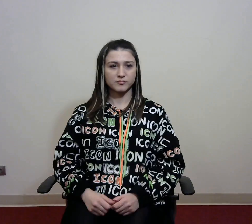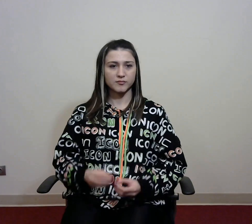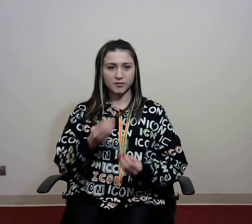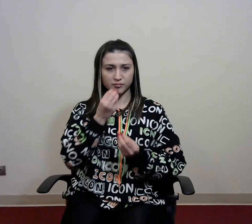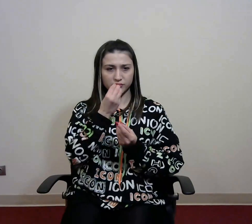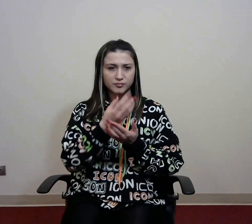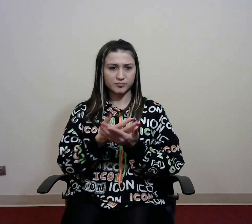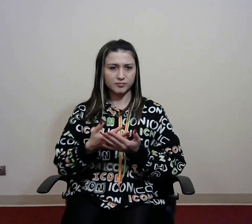ərzaq